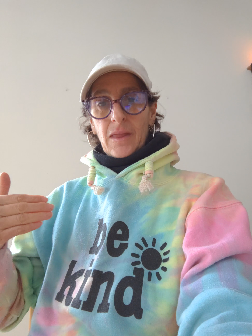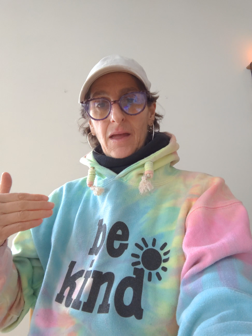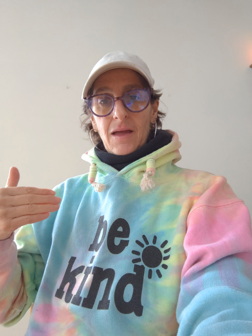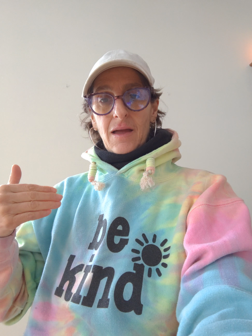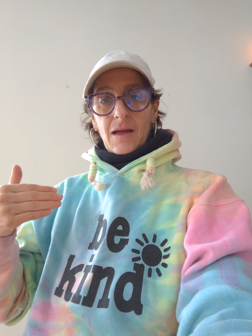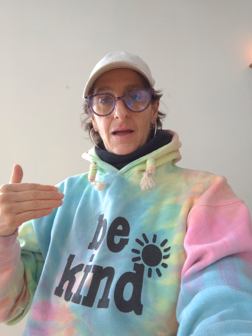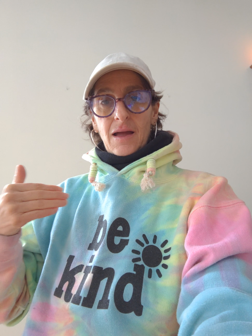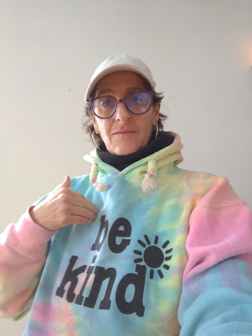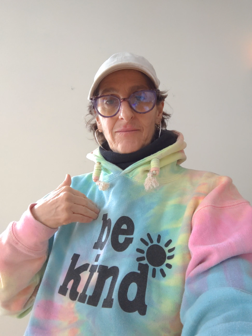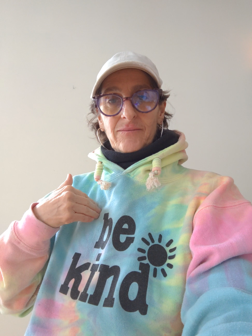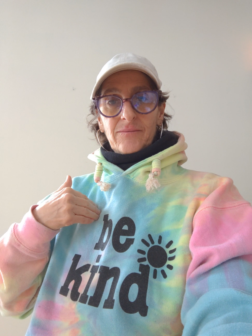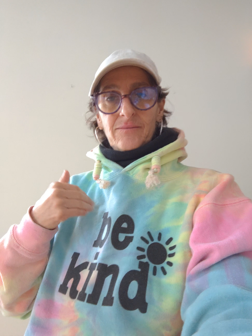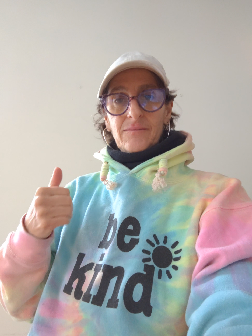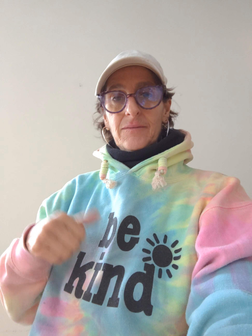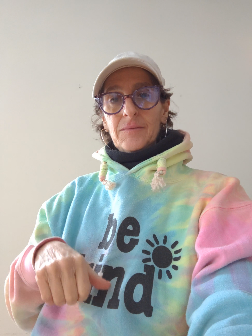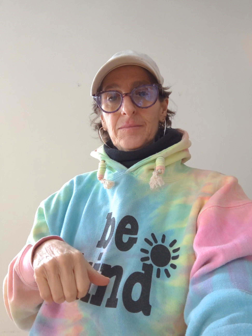have